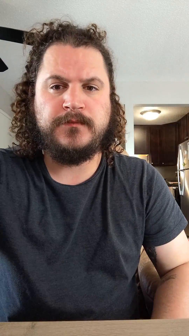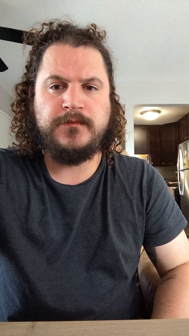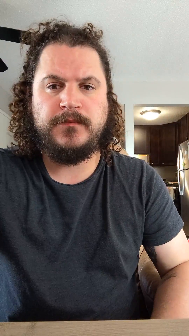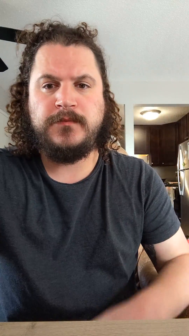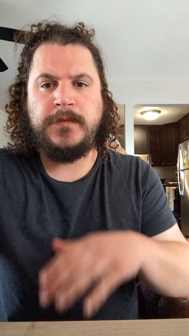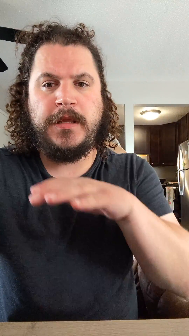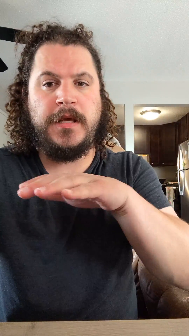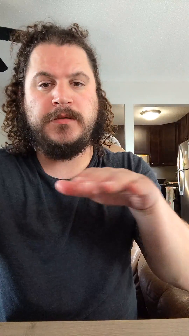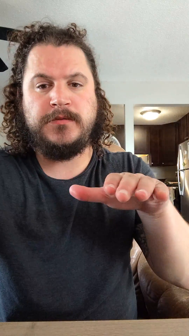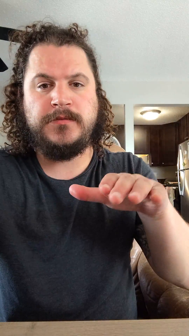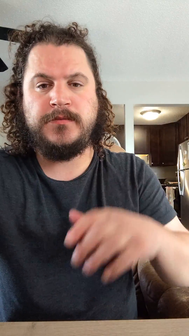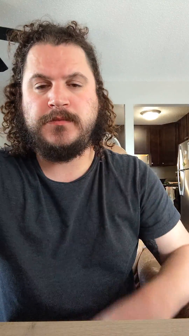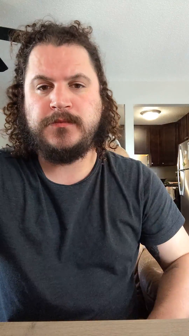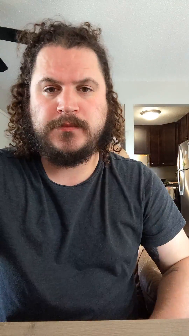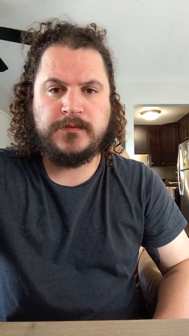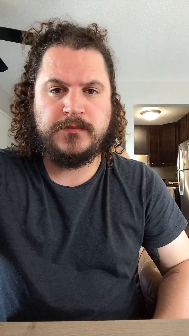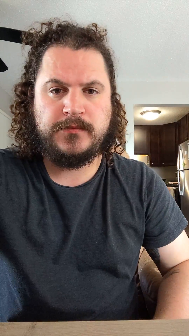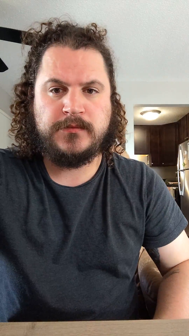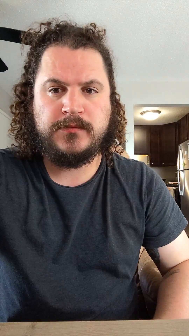nice